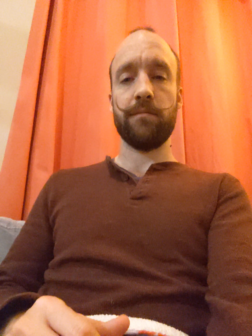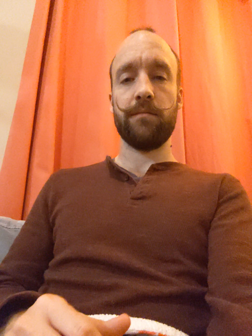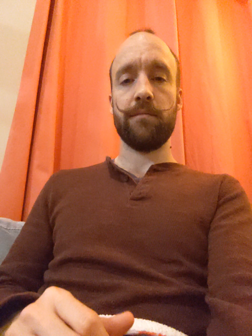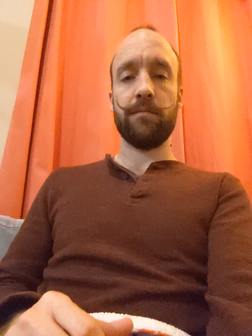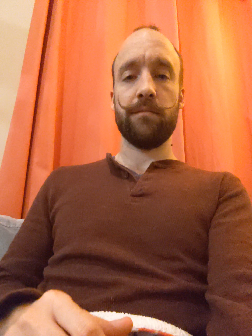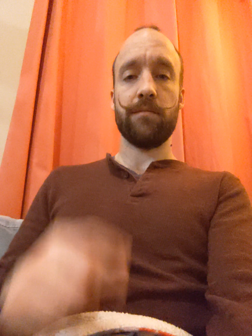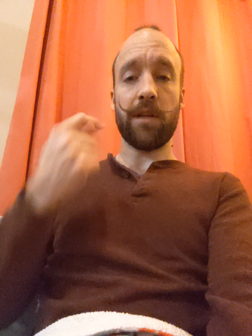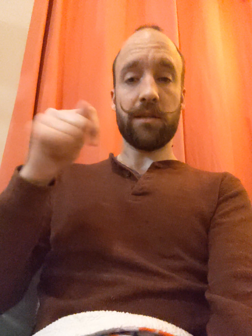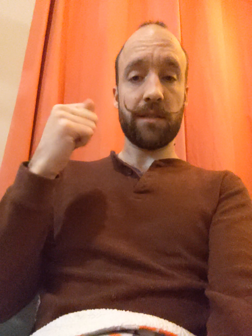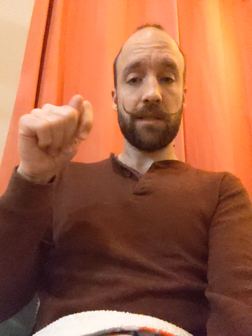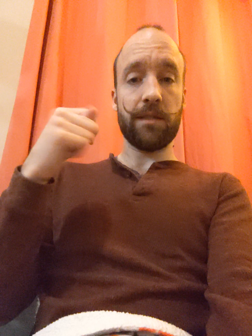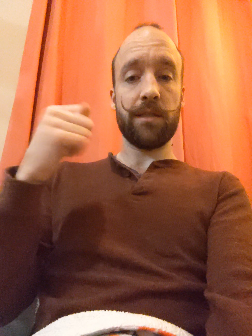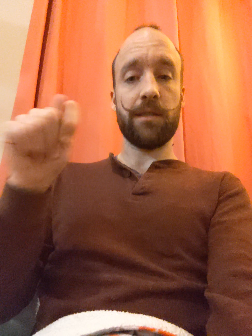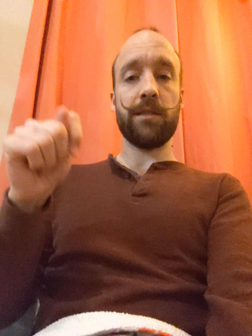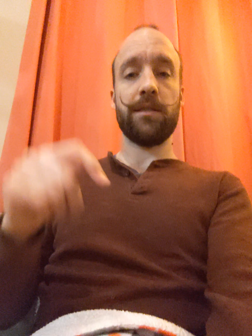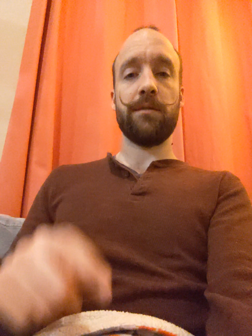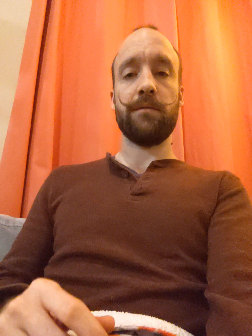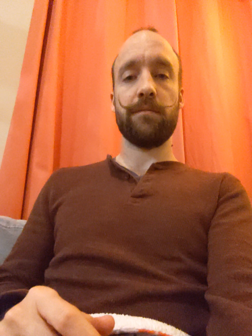toy